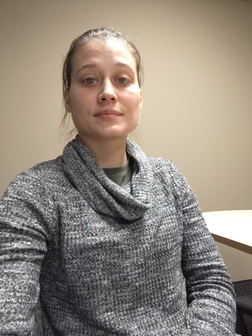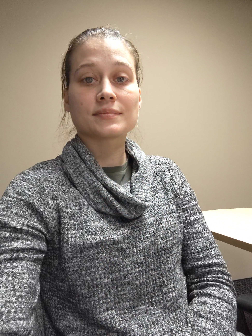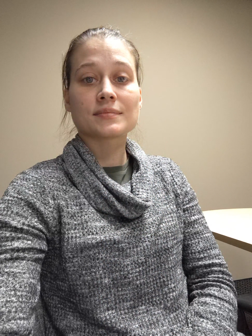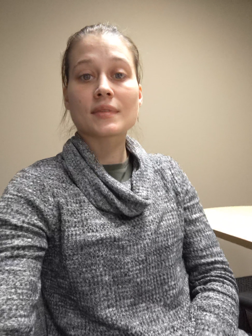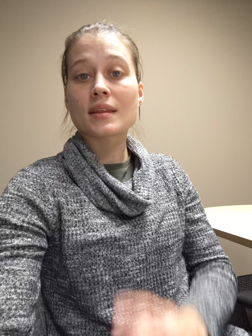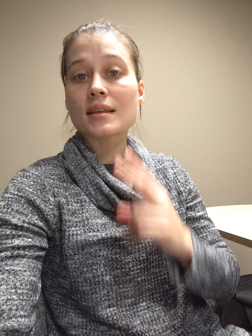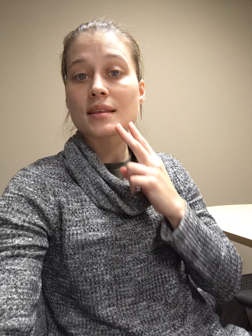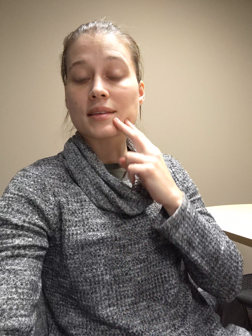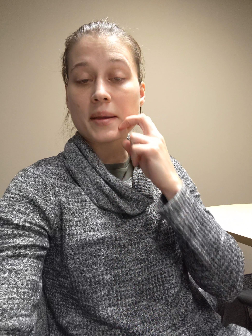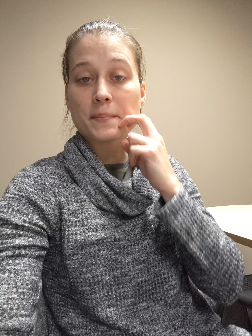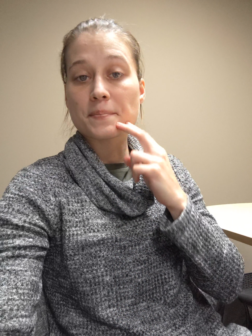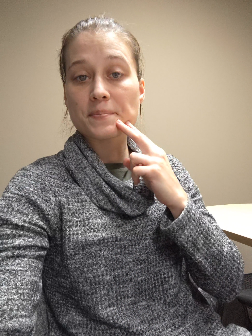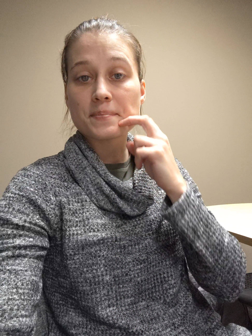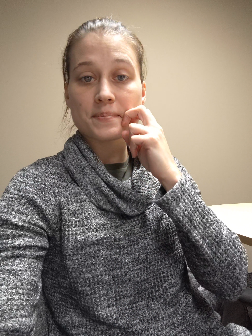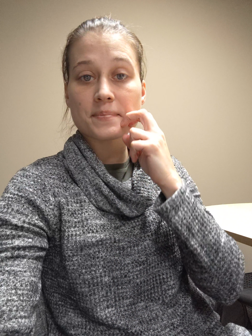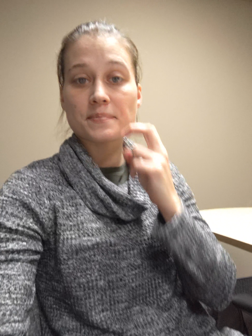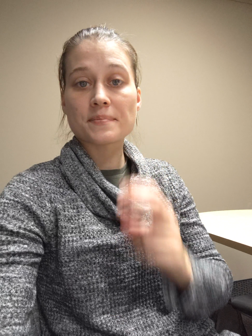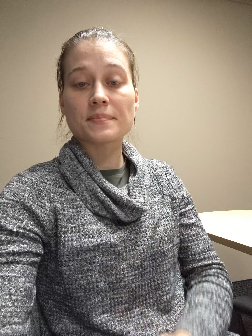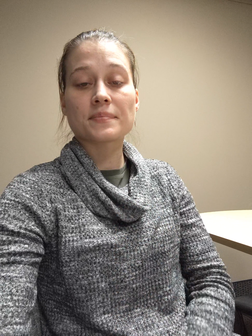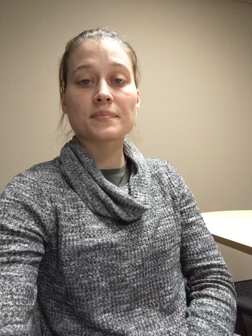gum